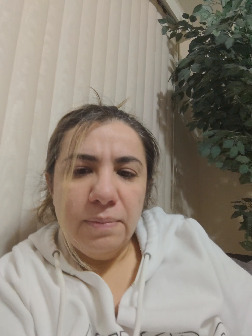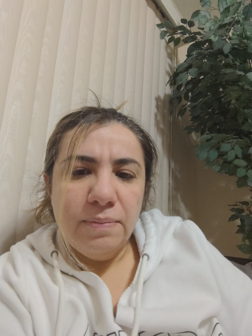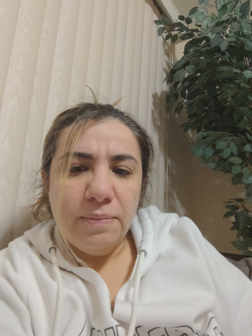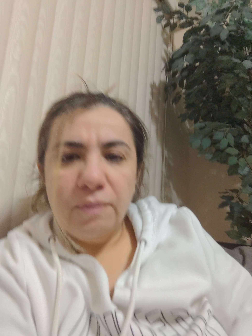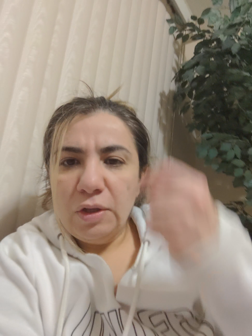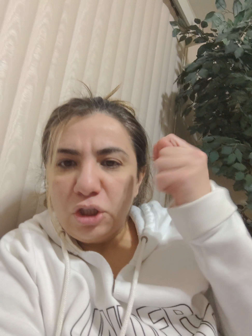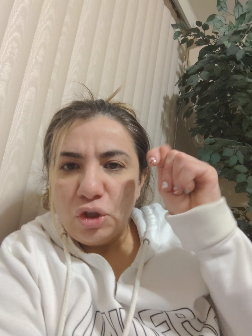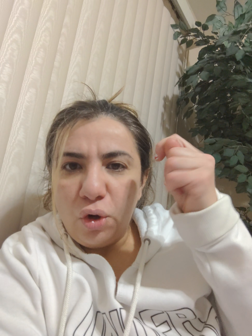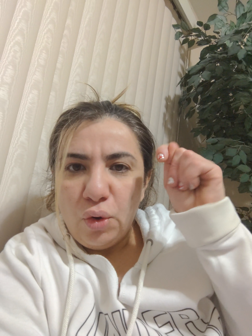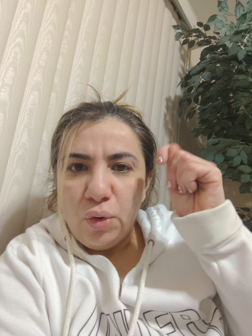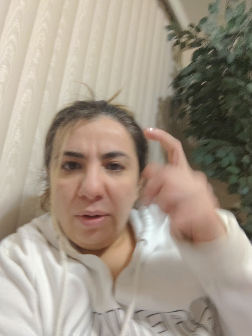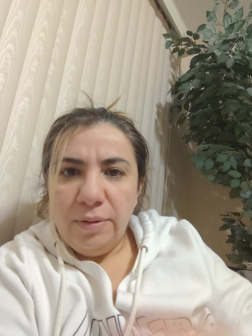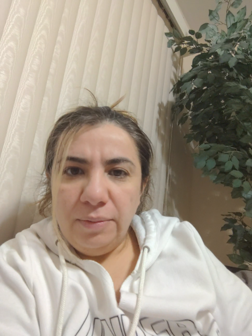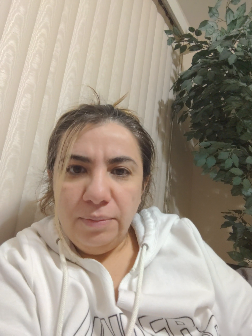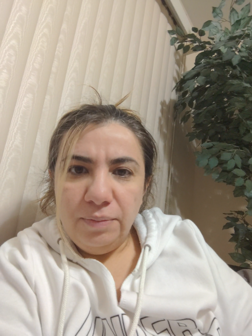toy